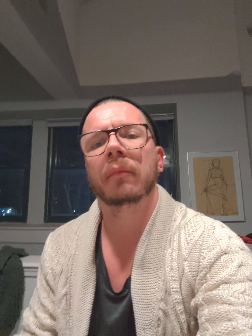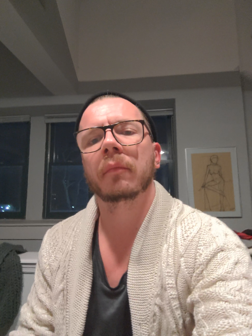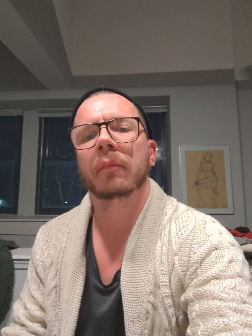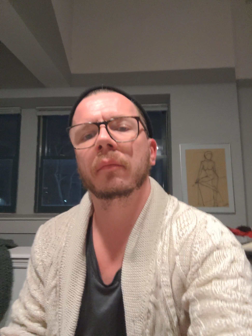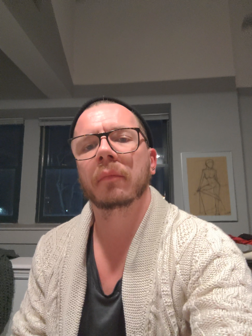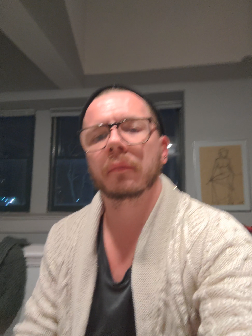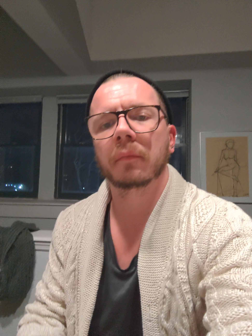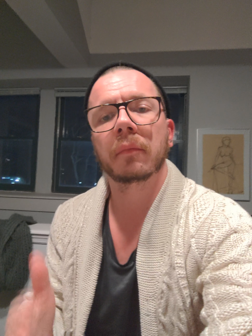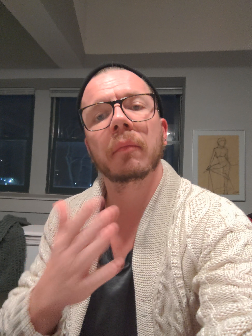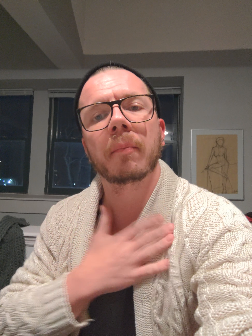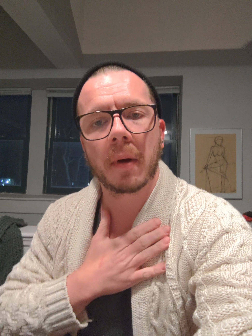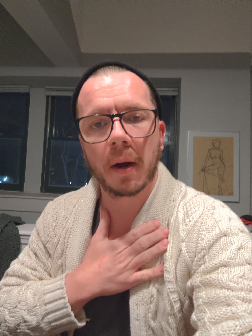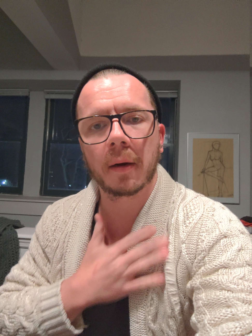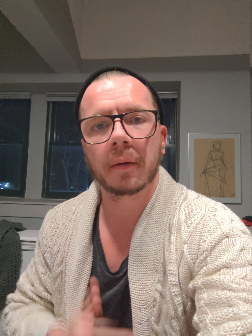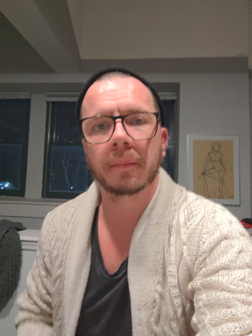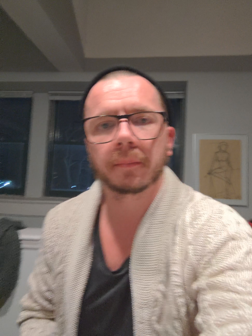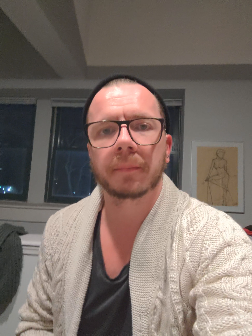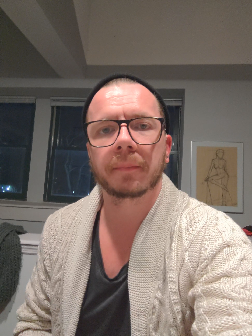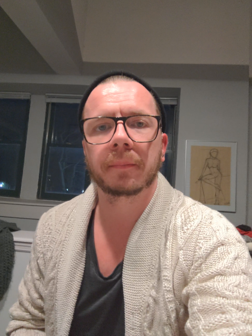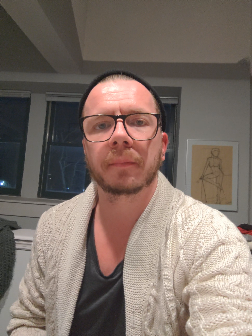my